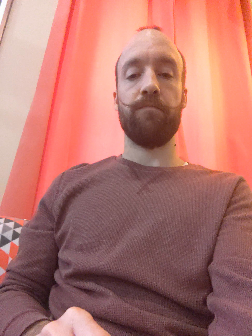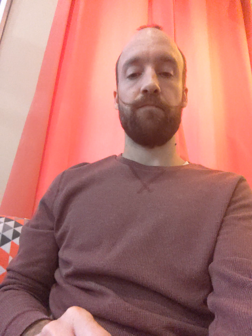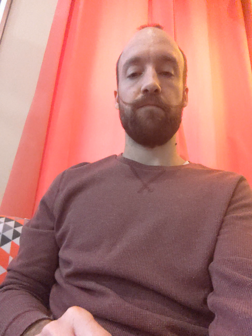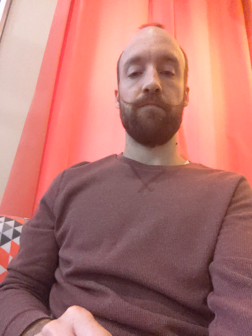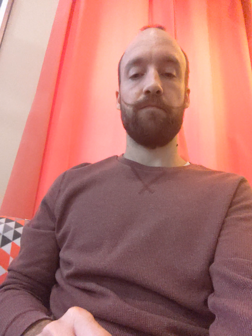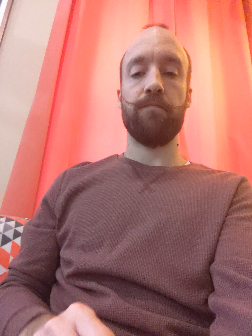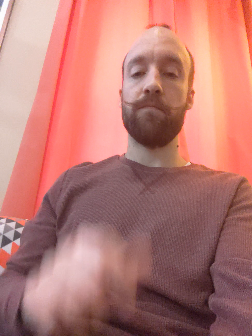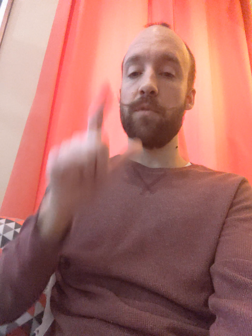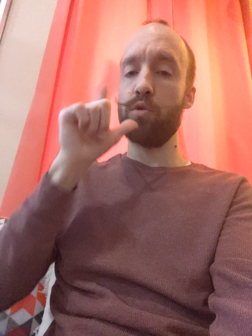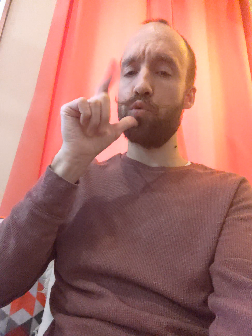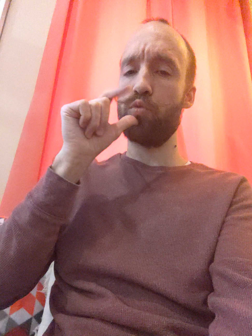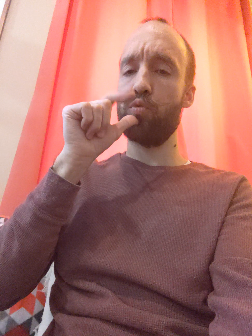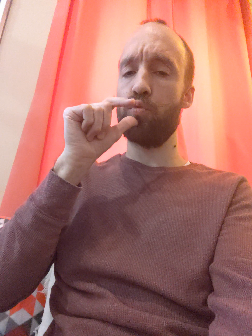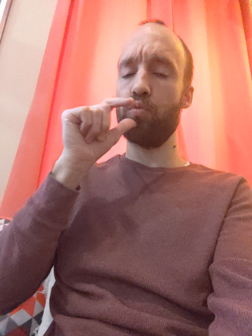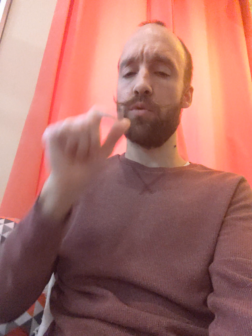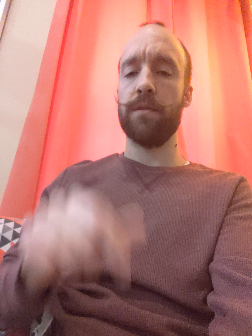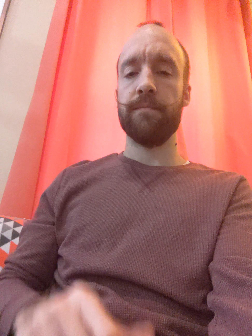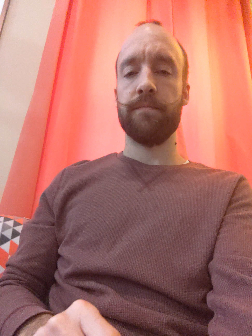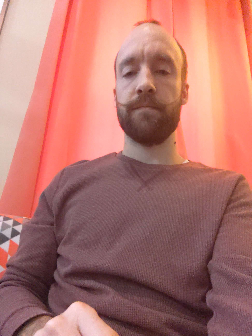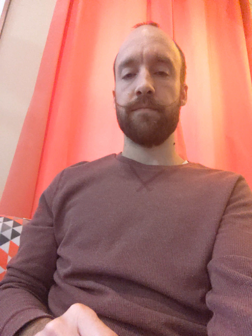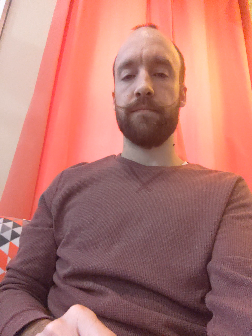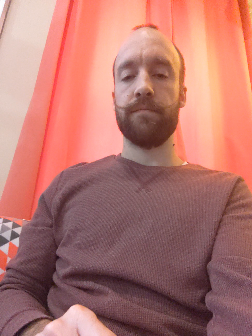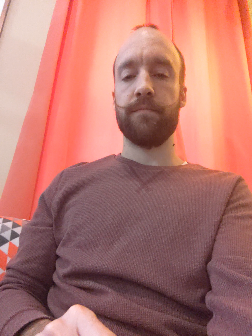who